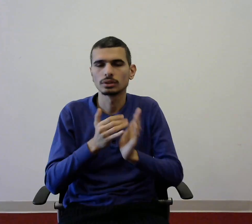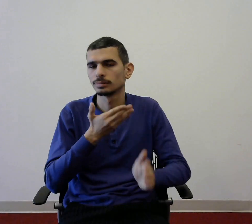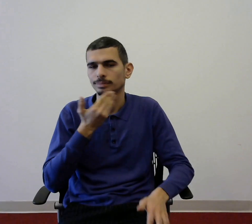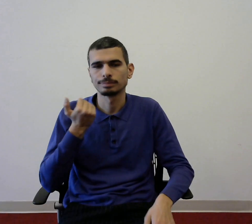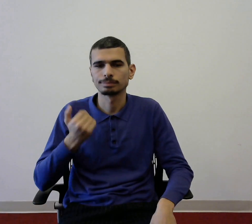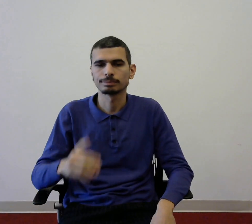yoxdur